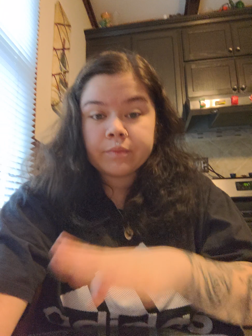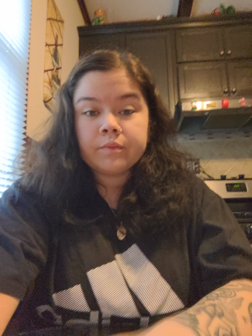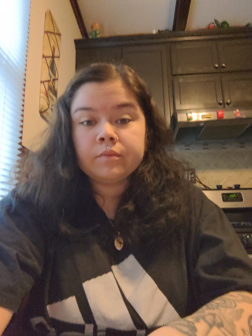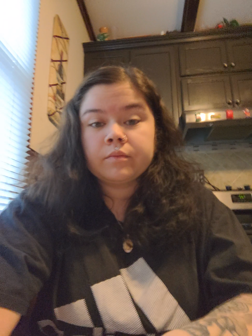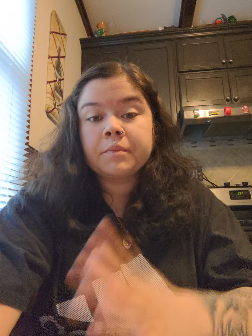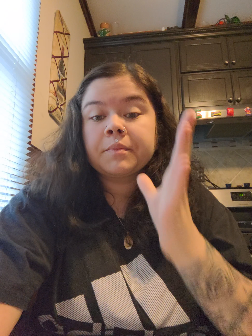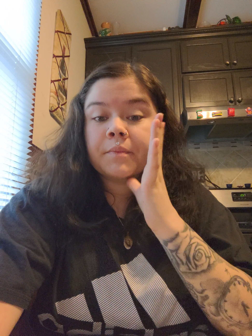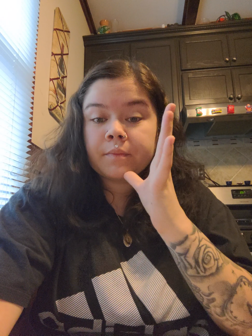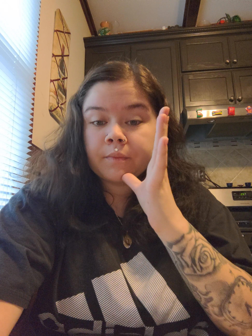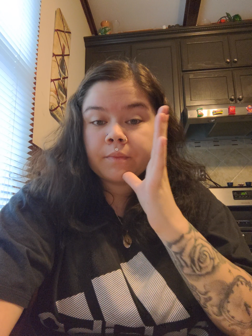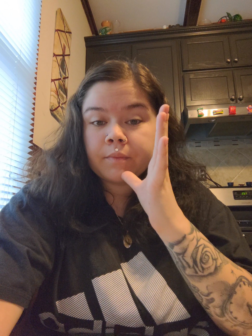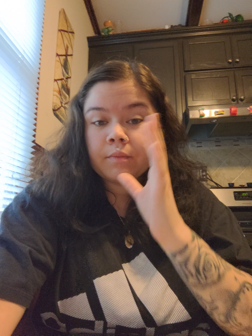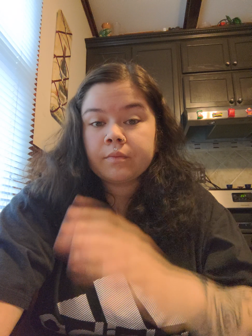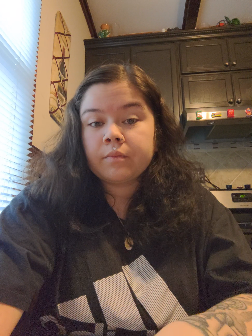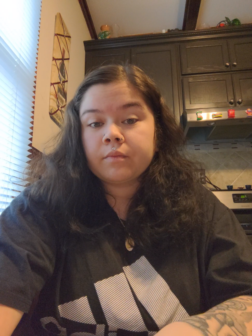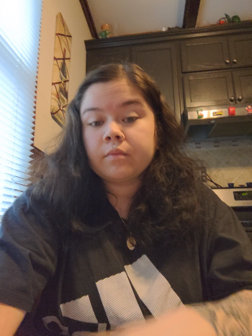mom